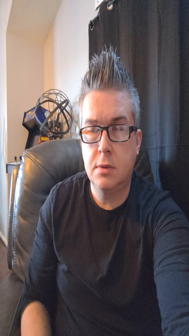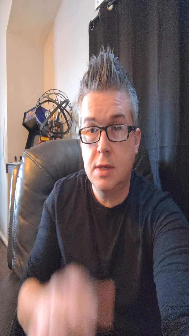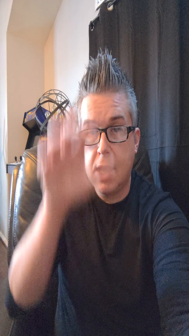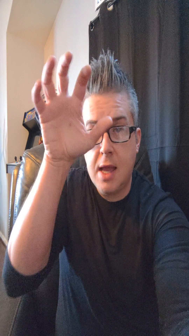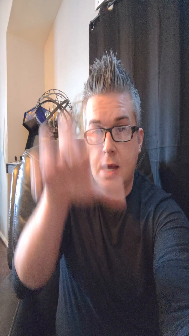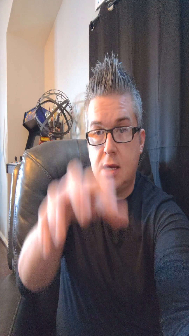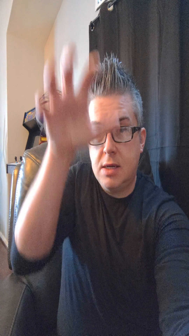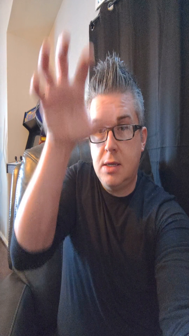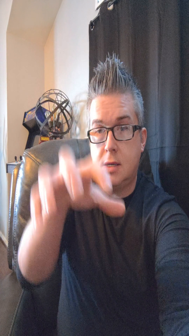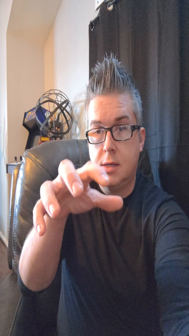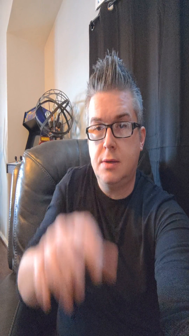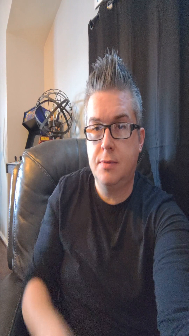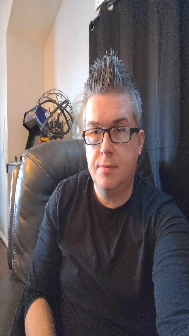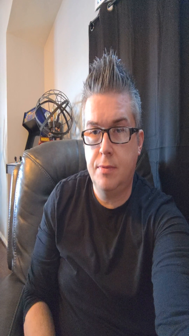alligator